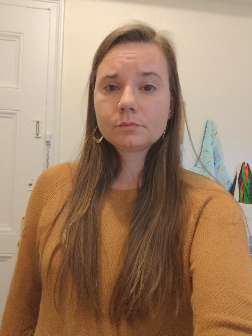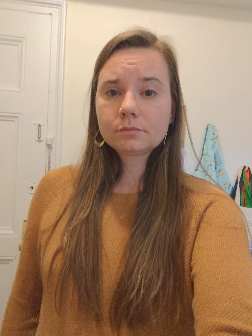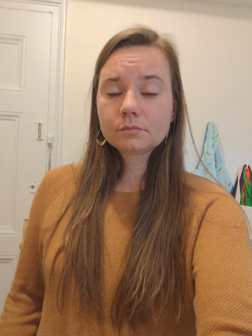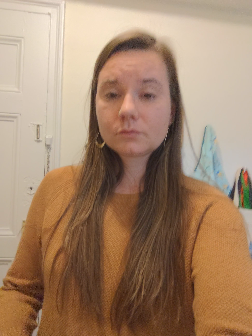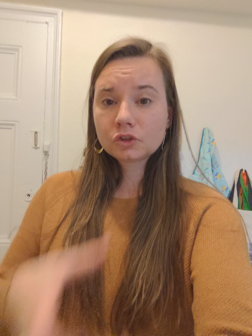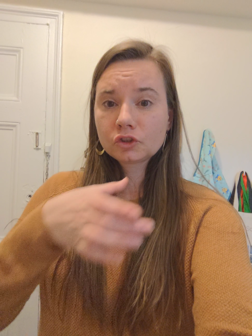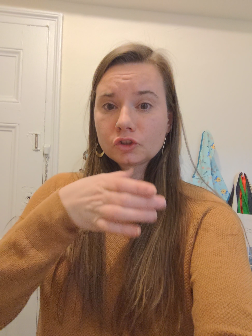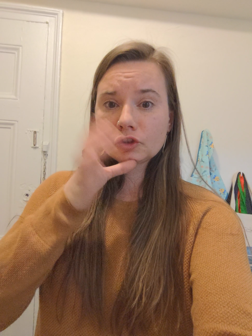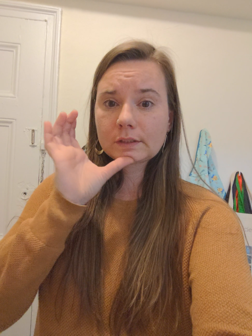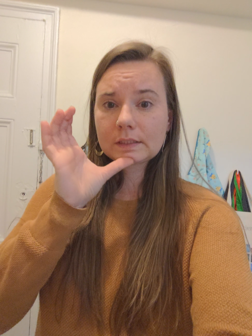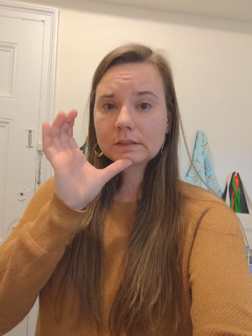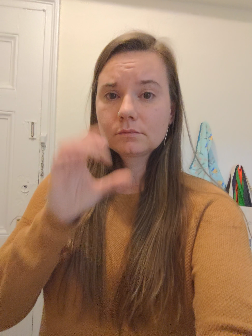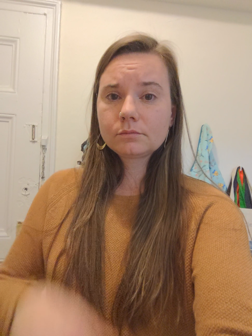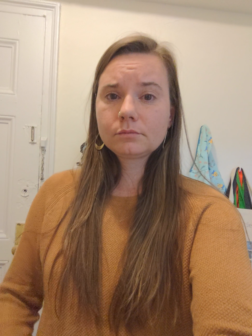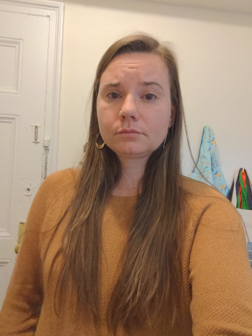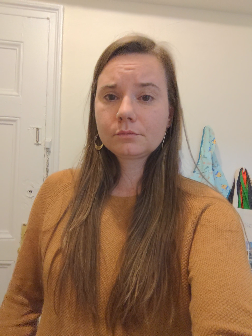drink